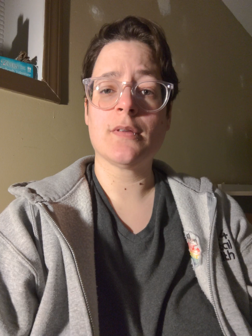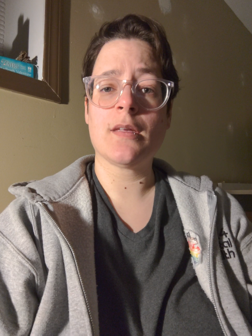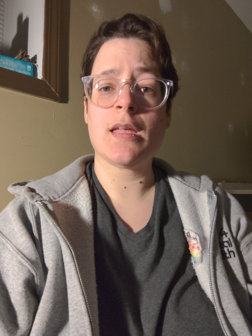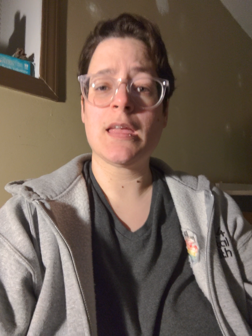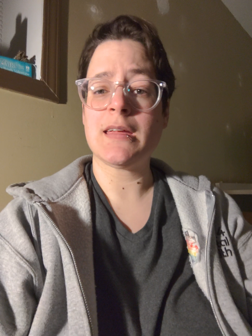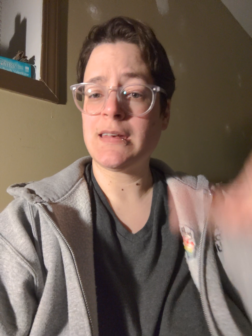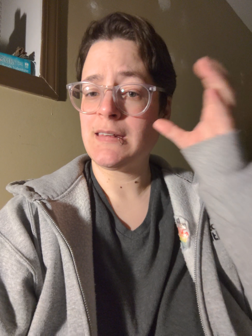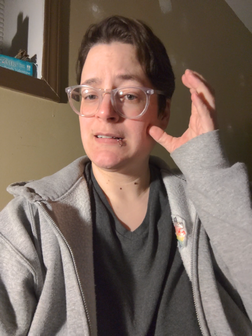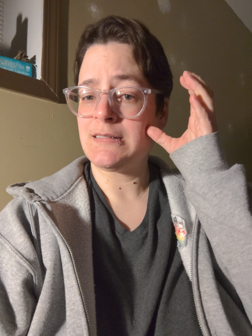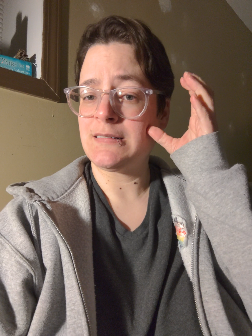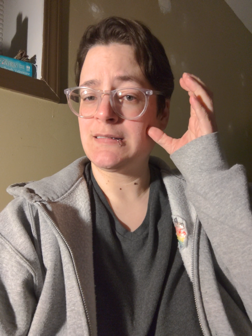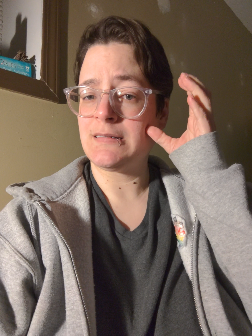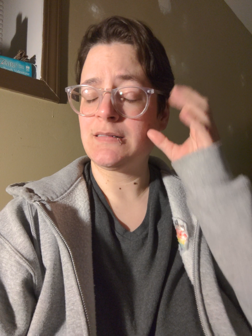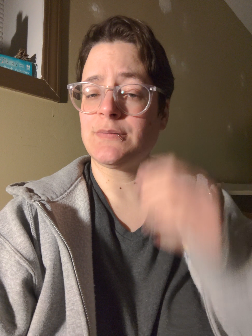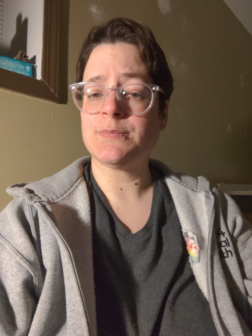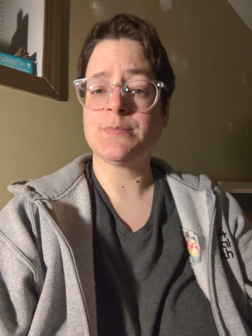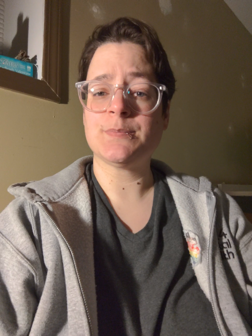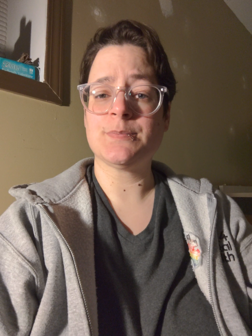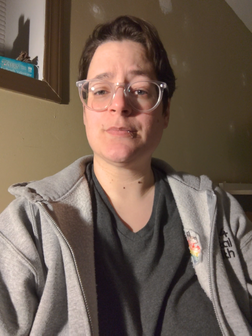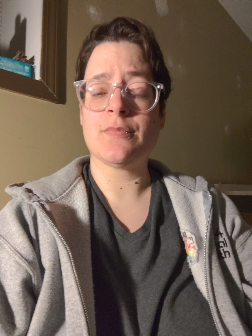listen